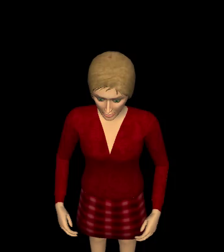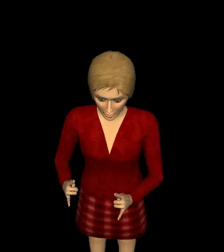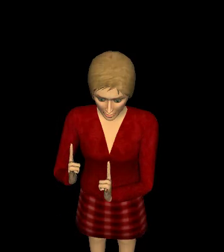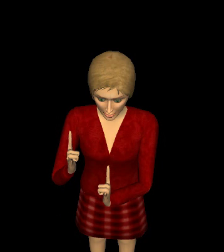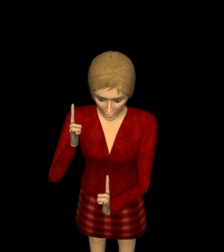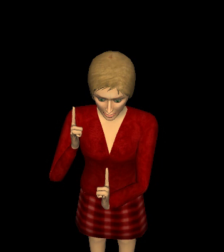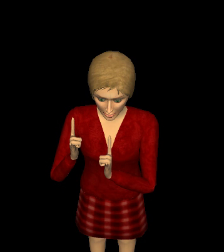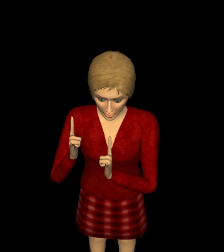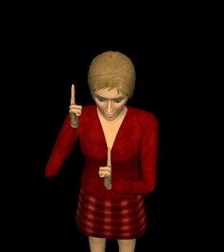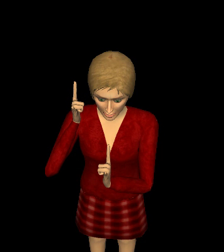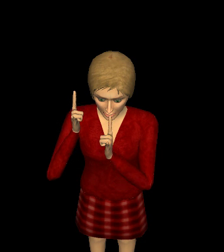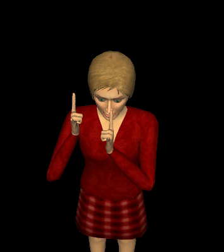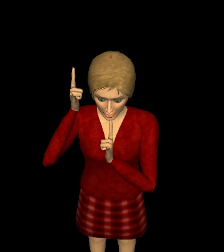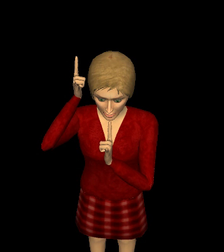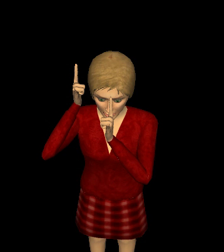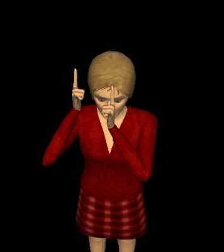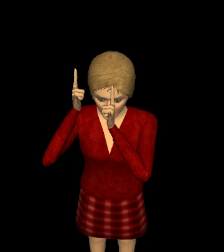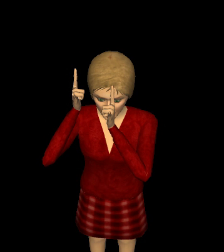قصة